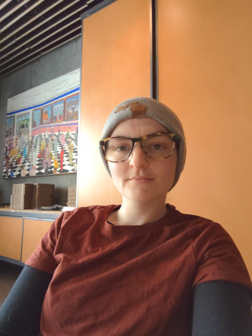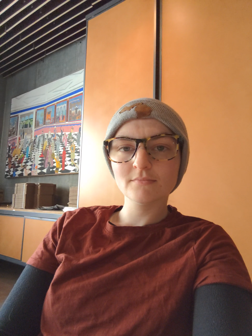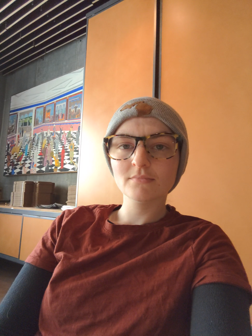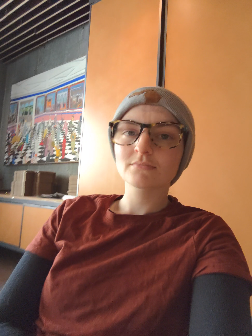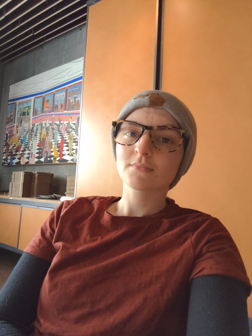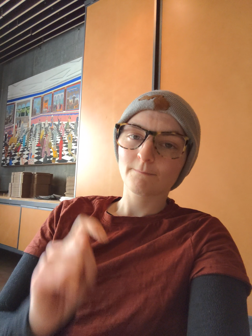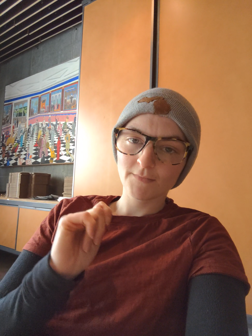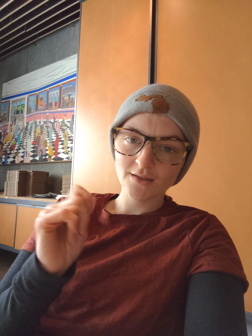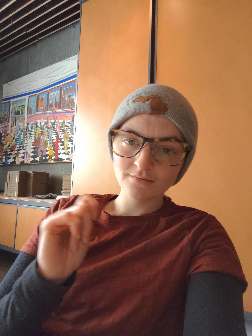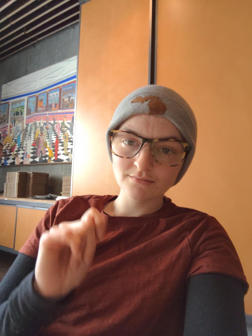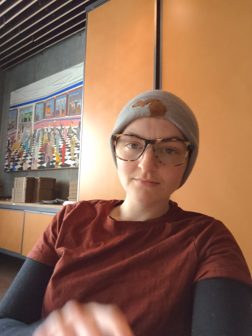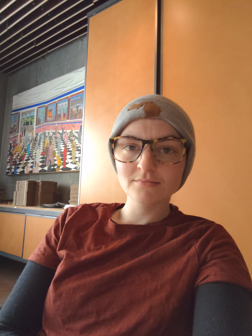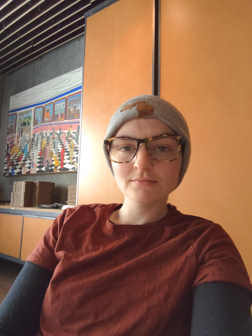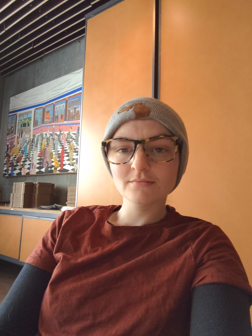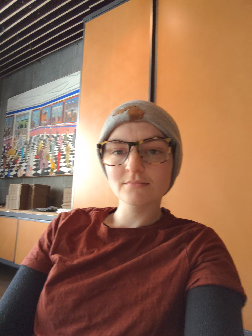potty